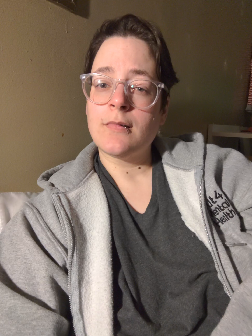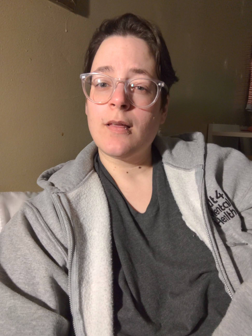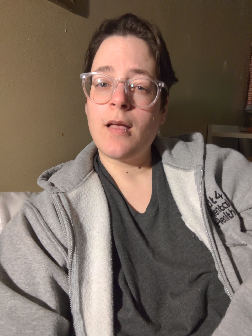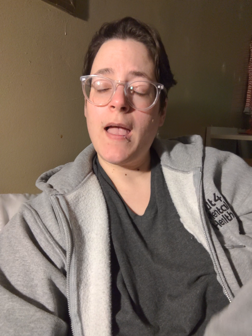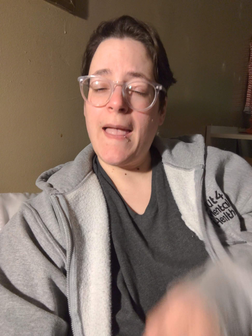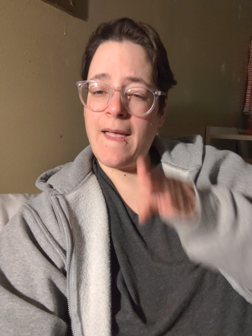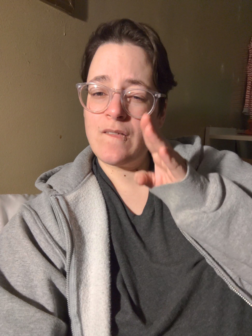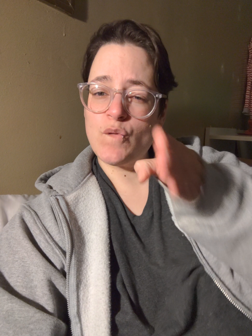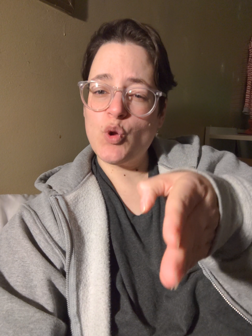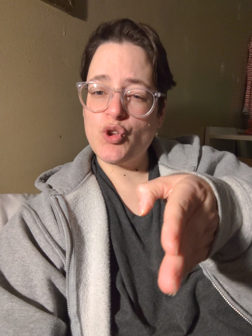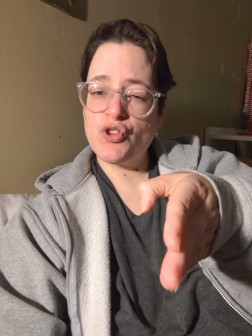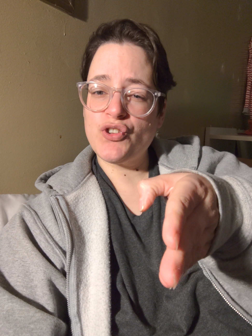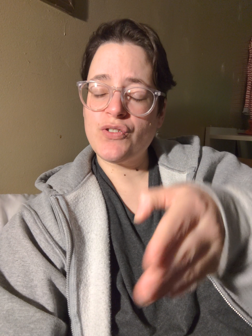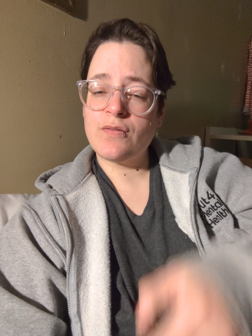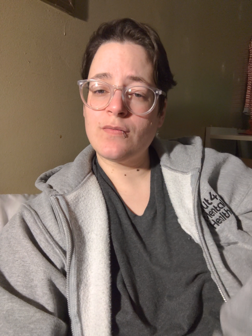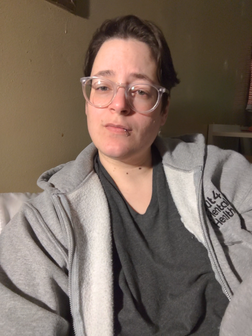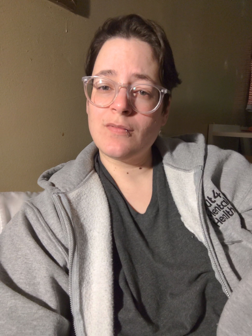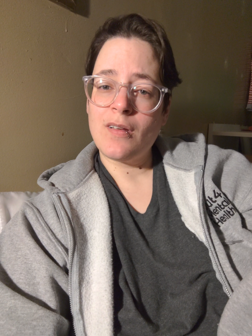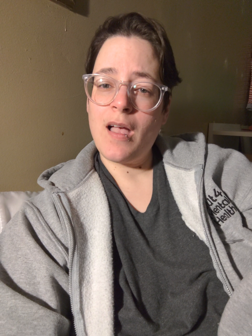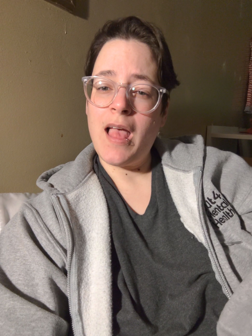after